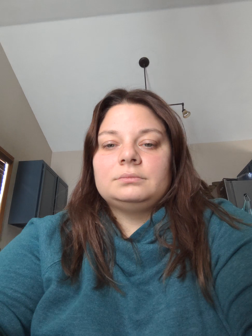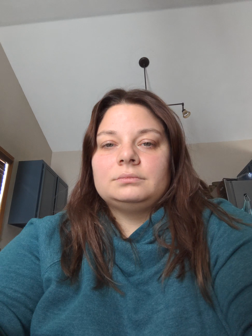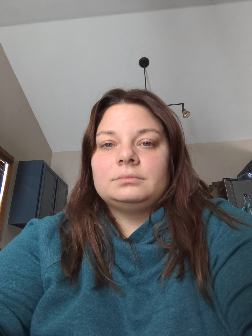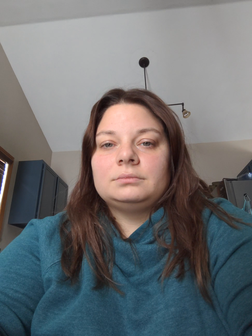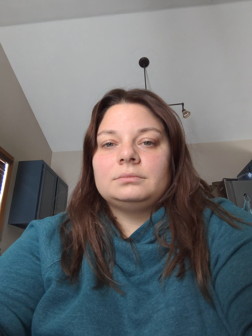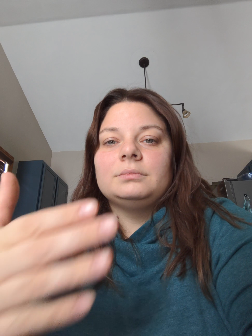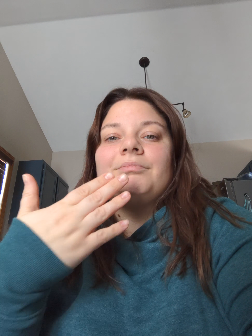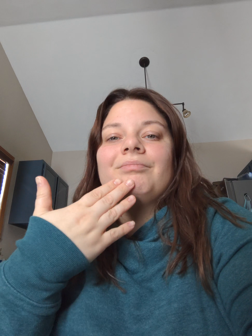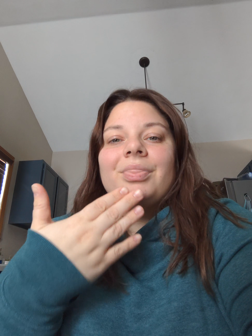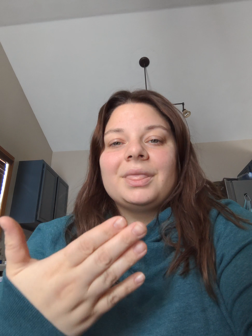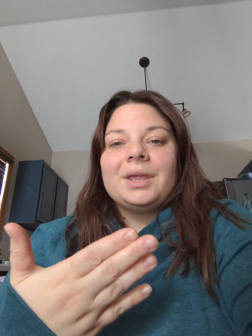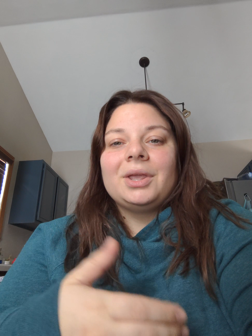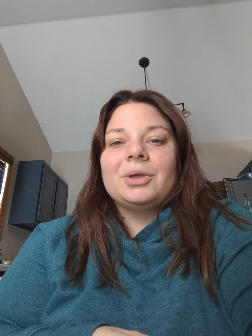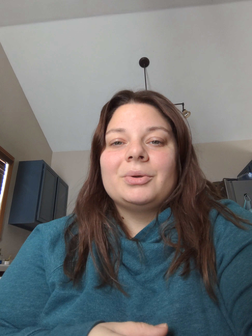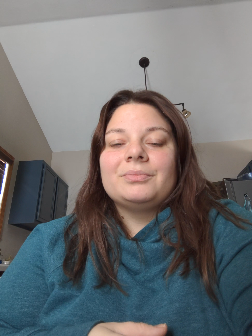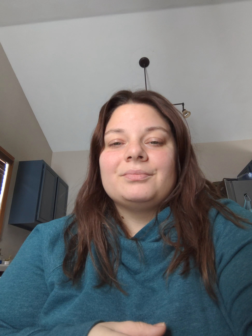thank you